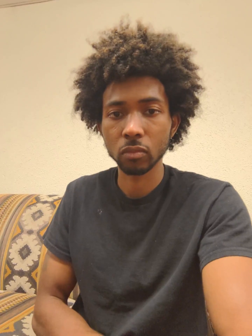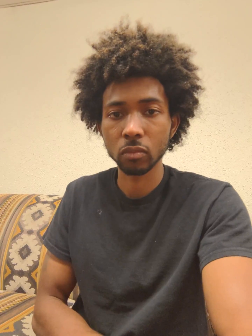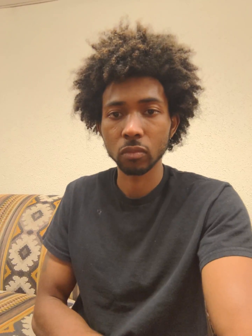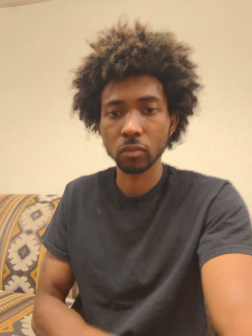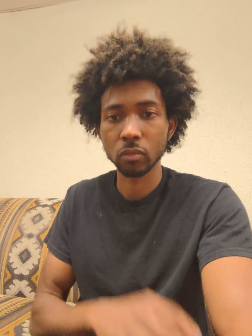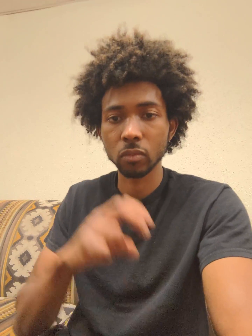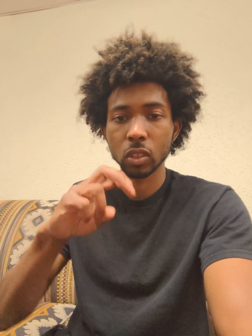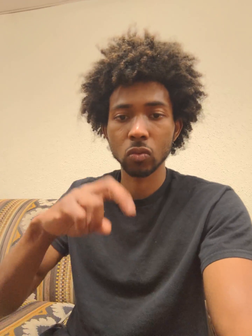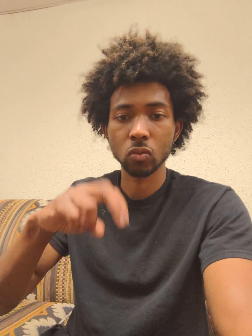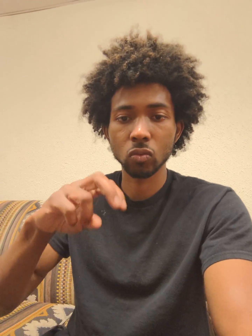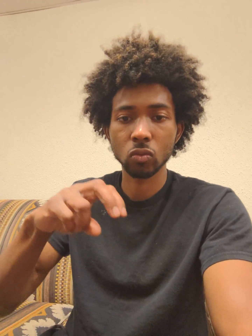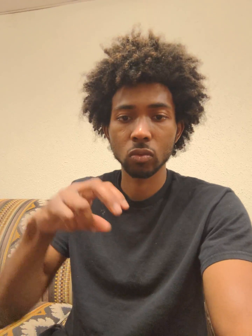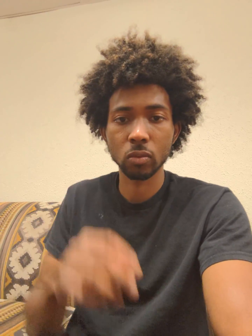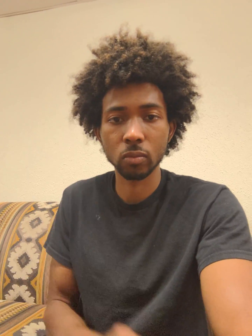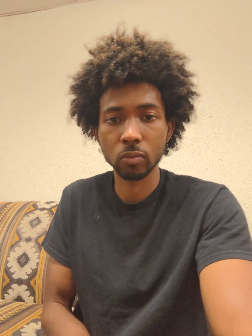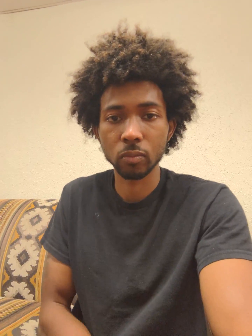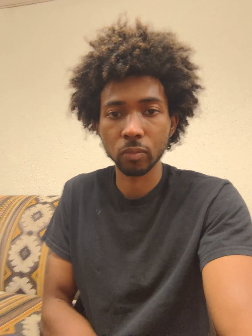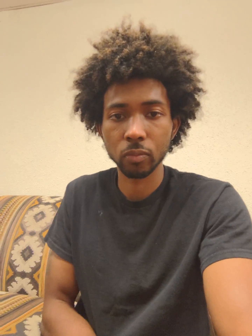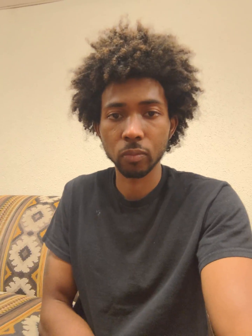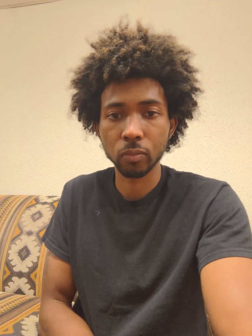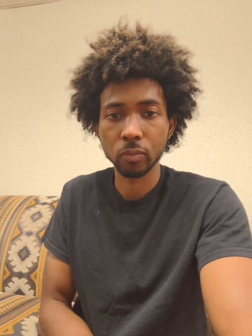potato